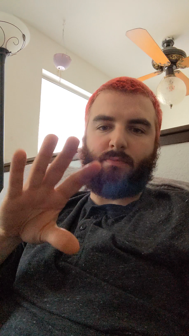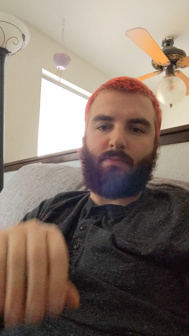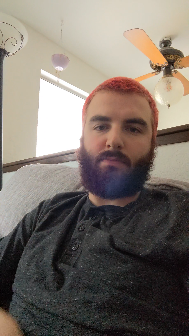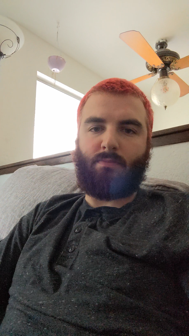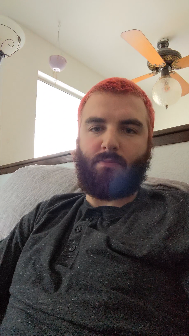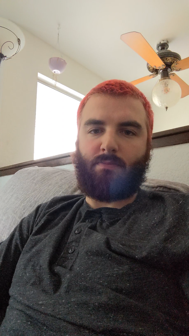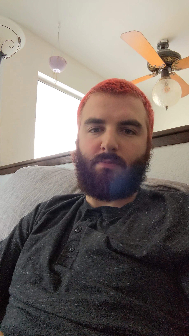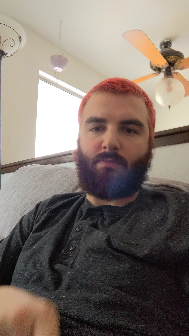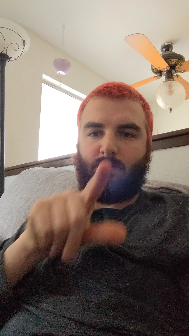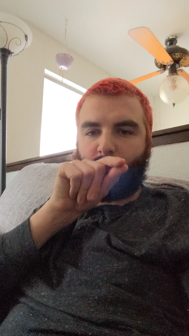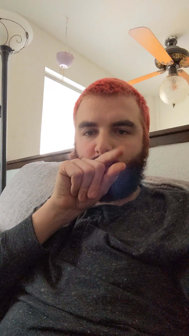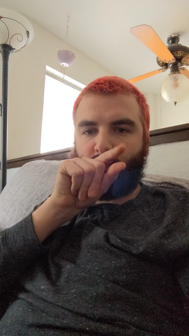chicken